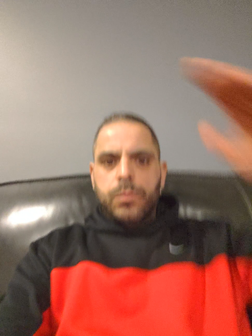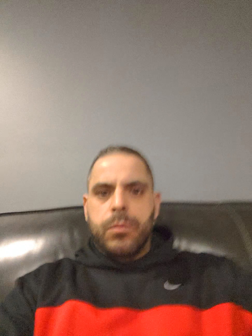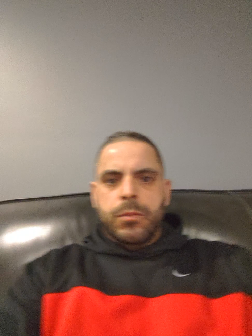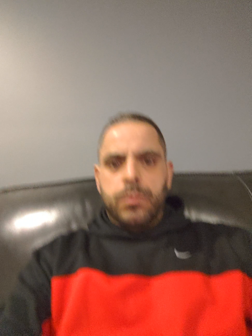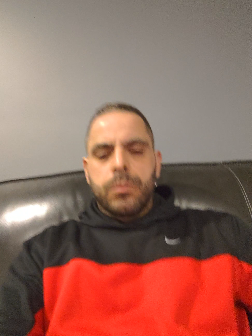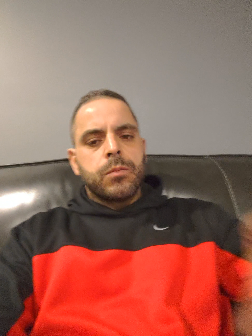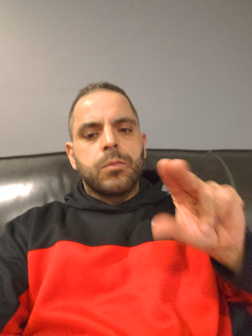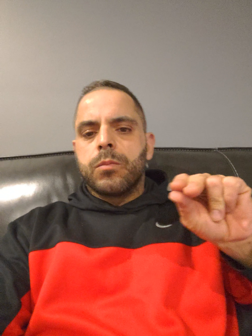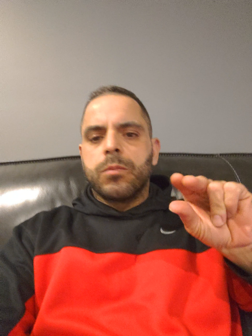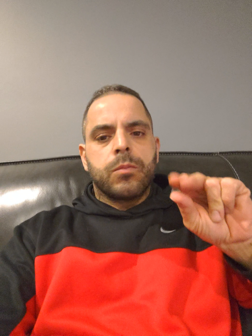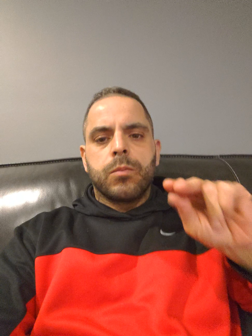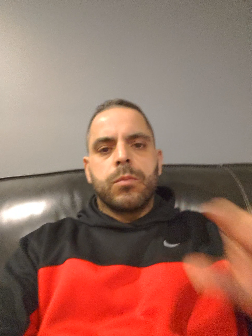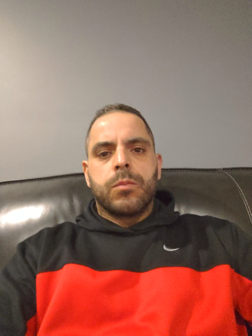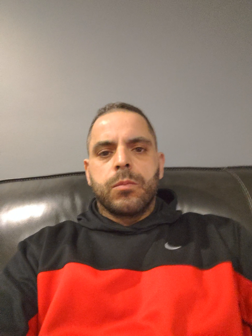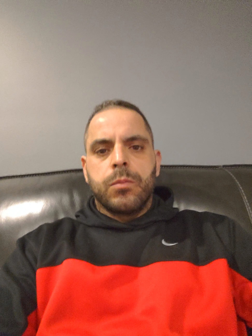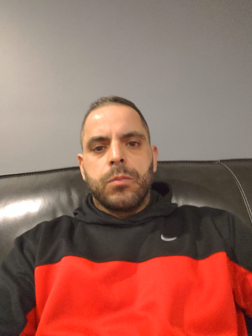no